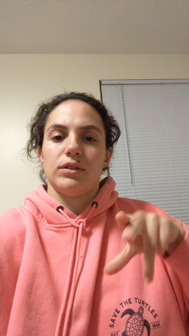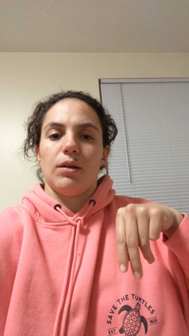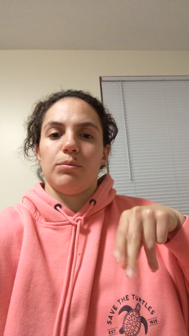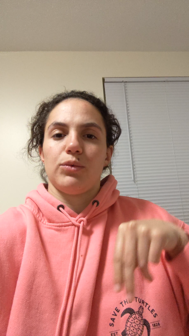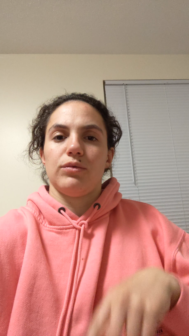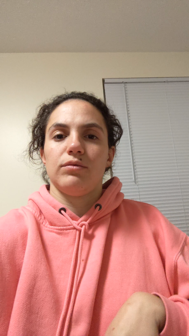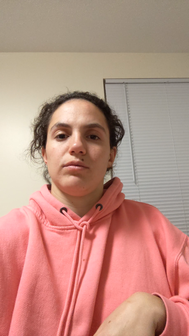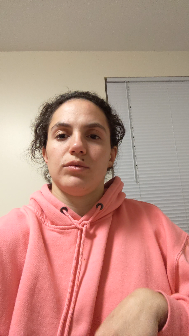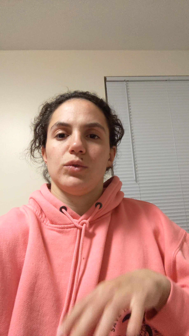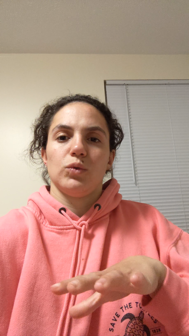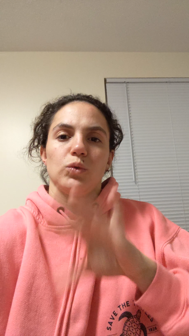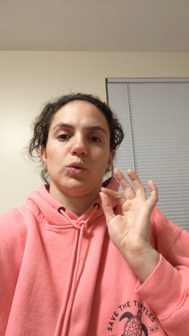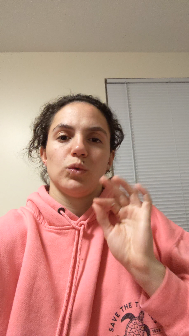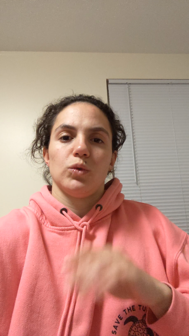choose